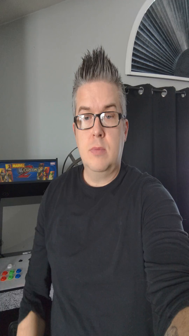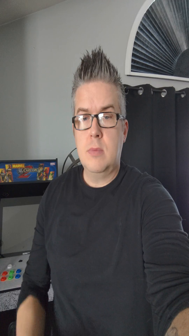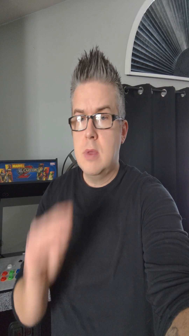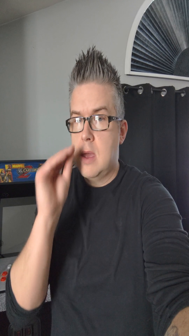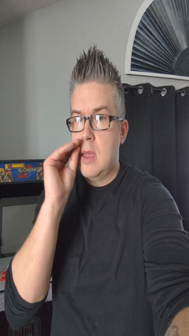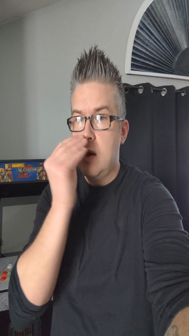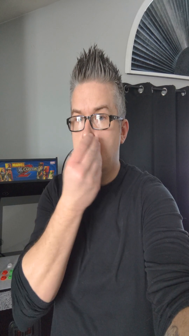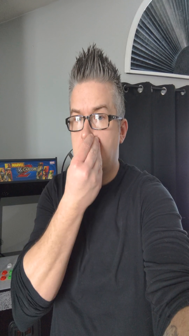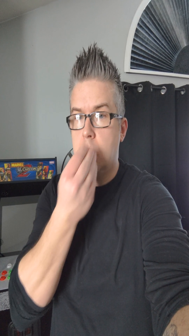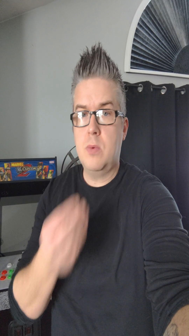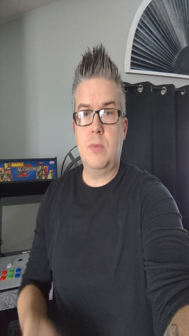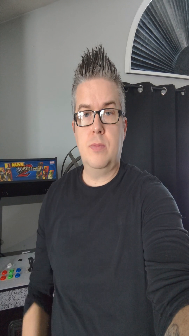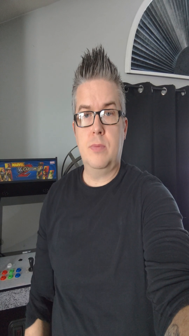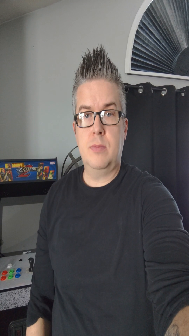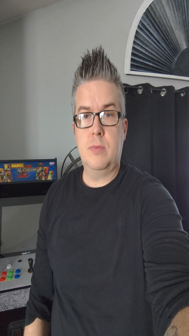flower